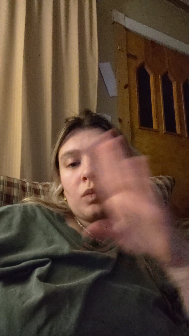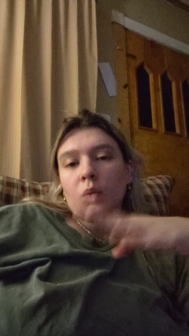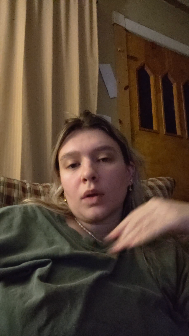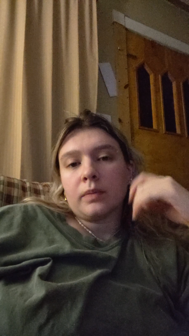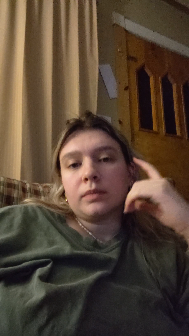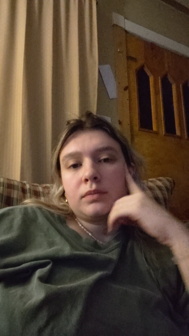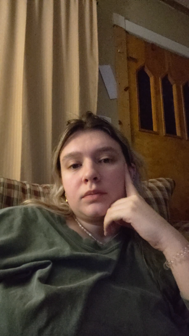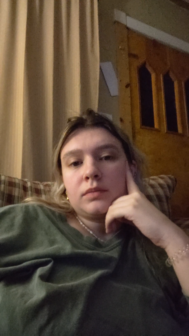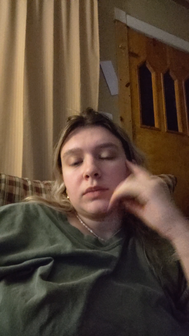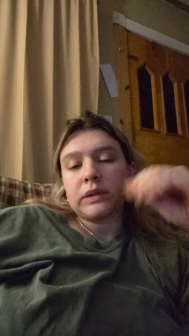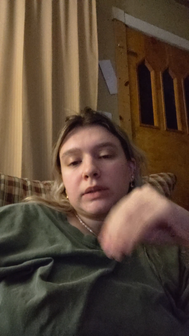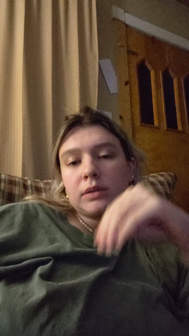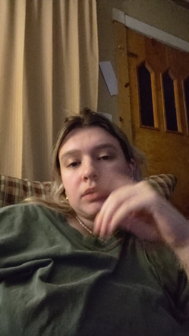inside